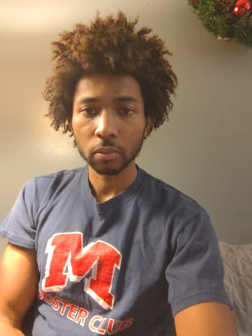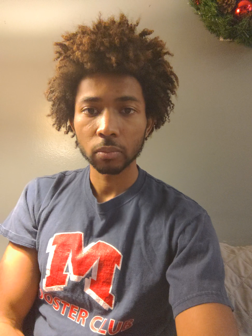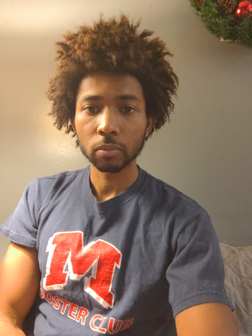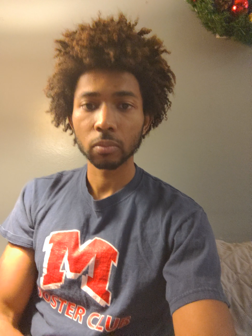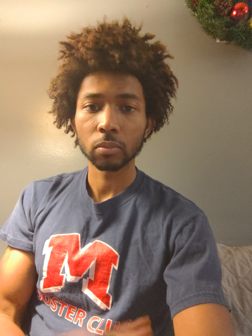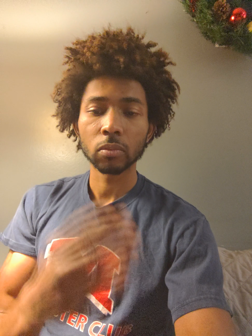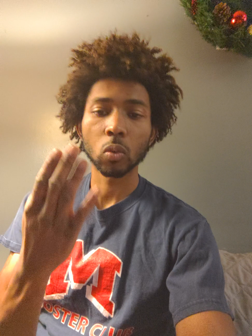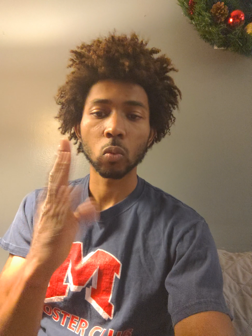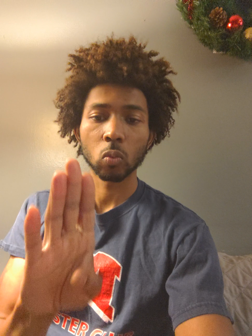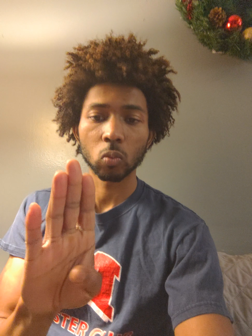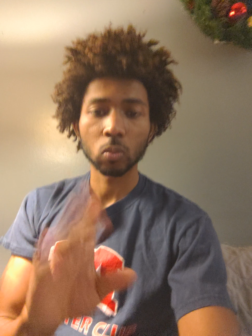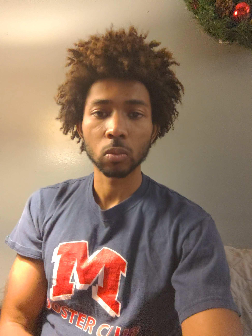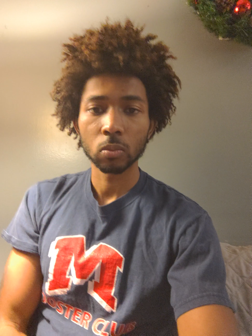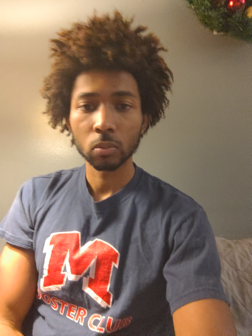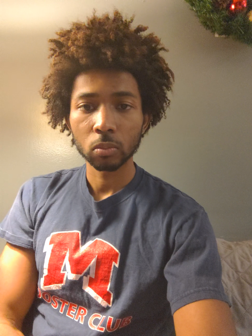close